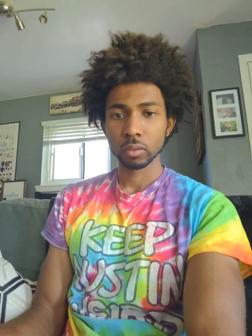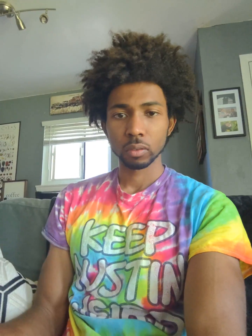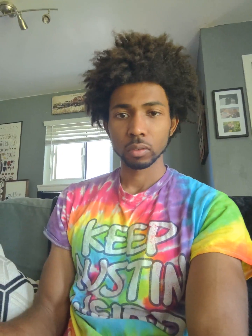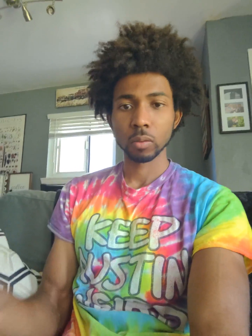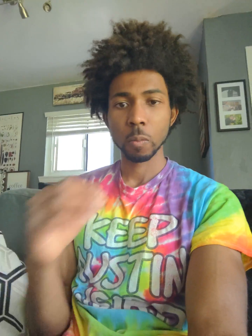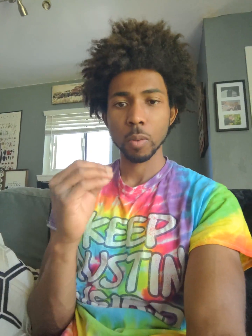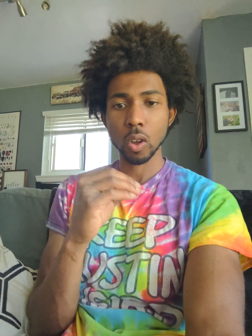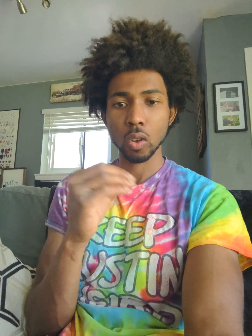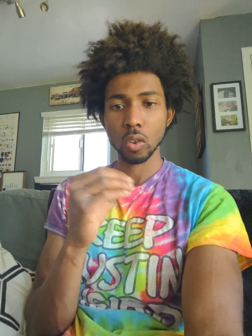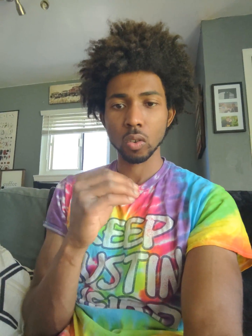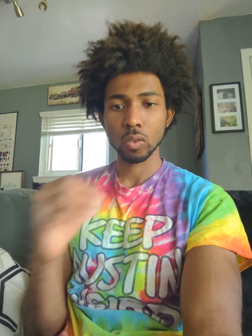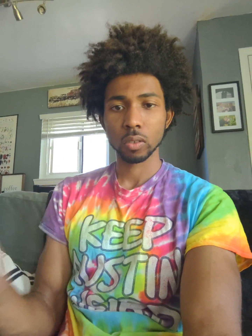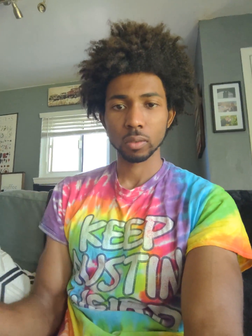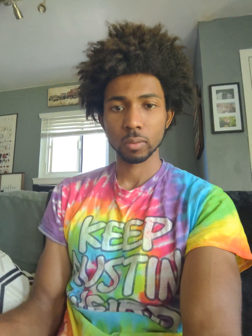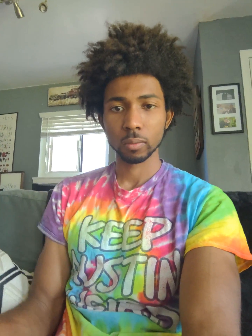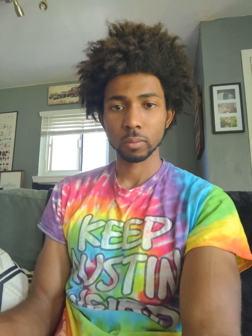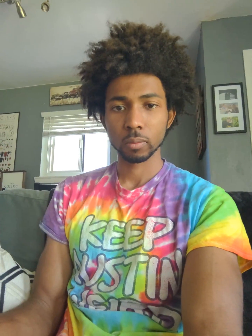more